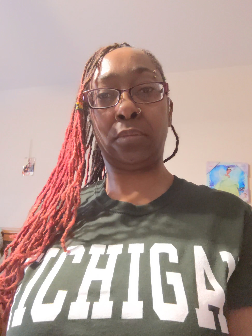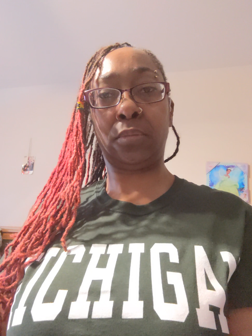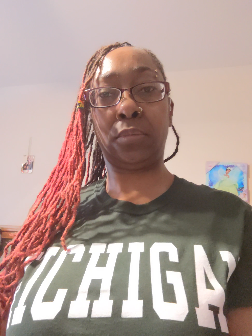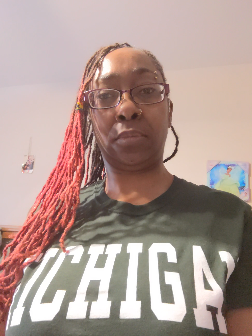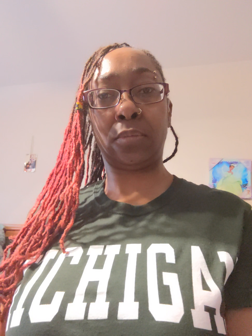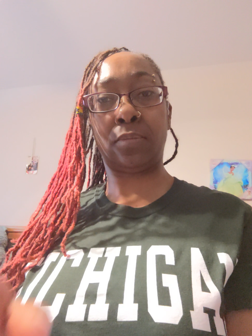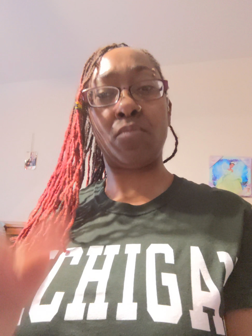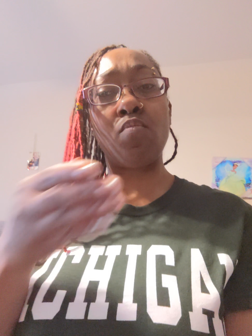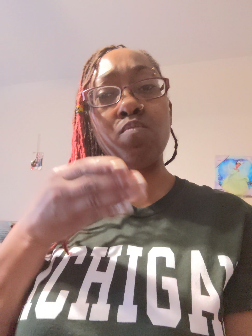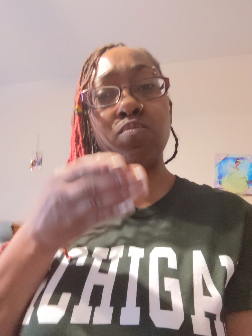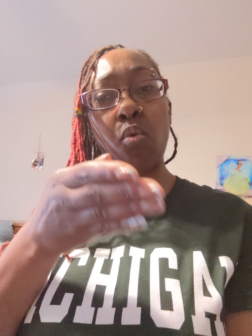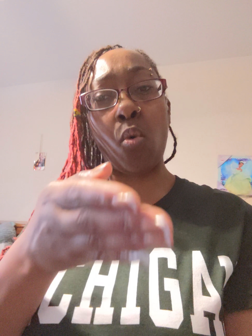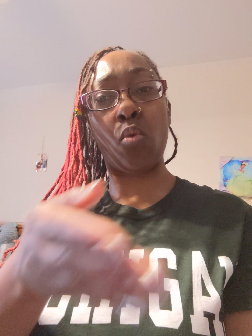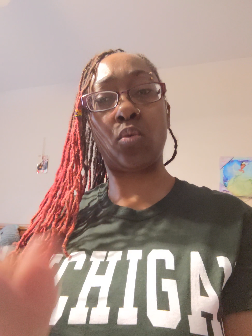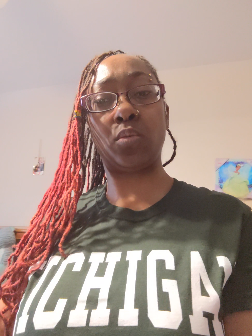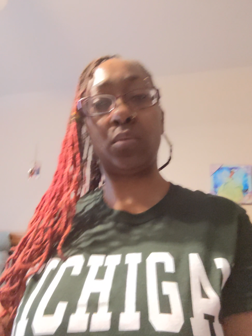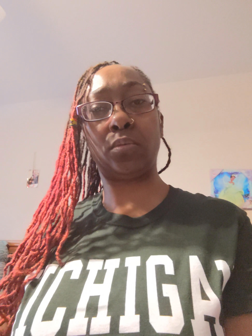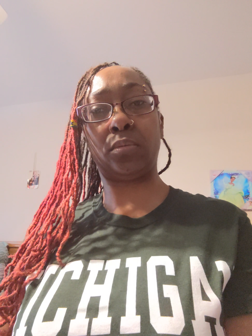boat